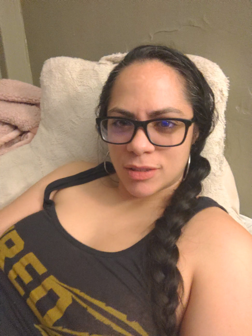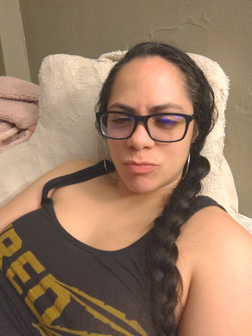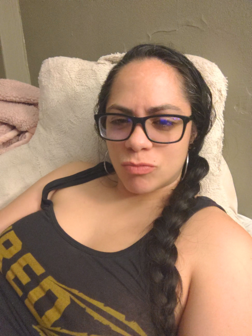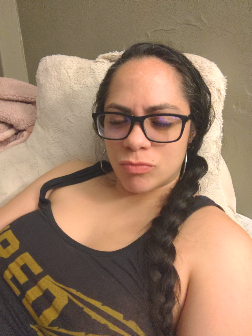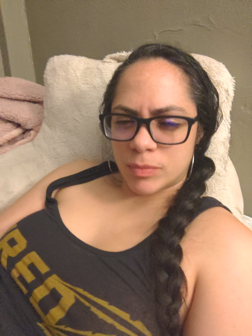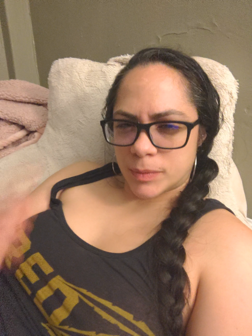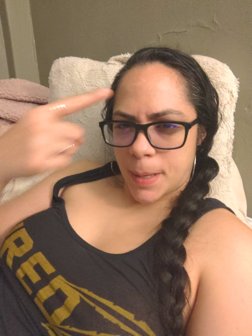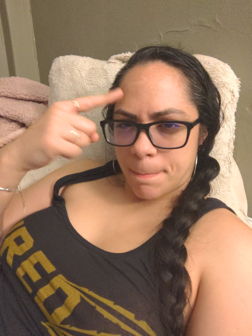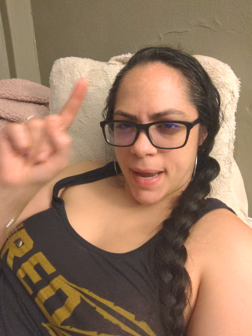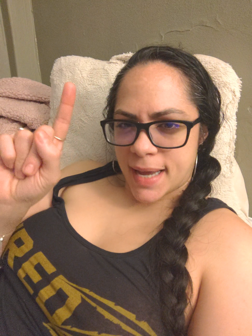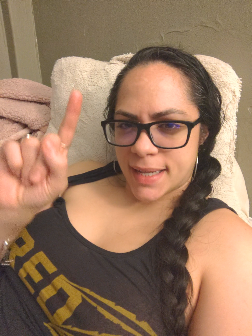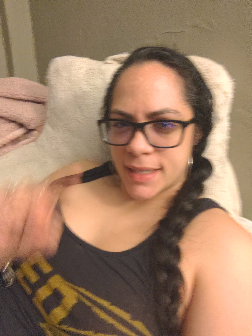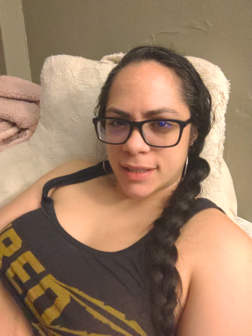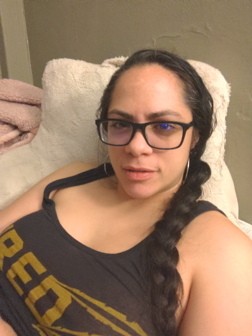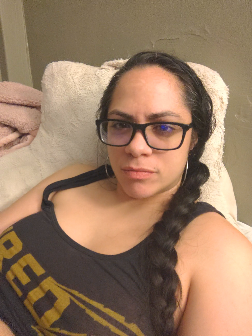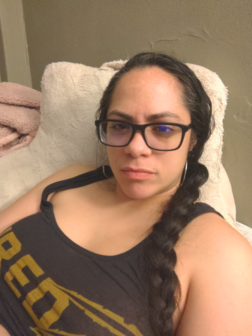penny